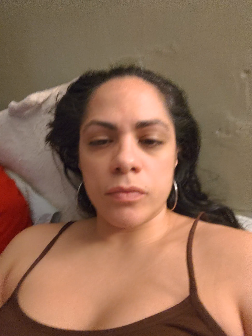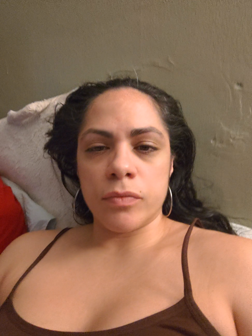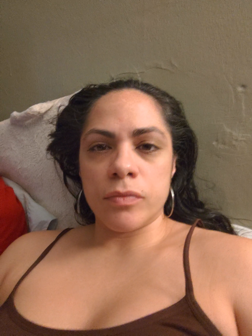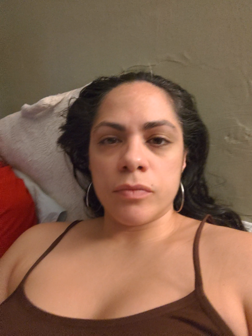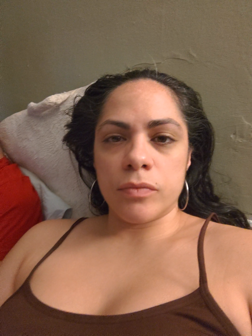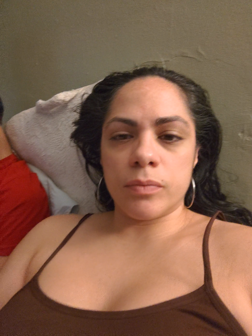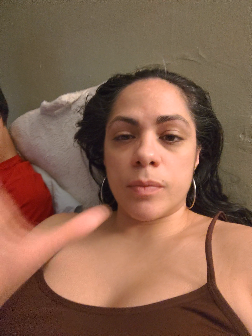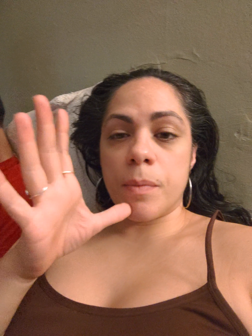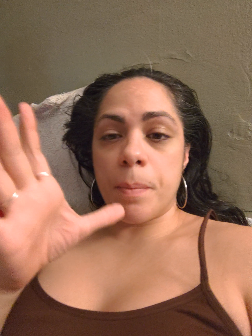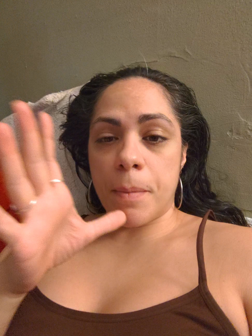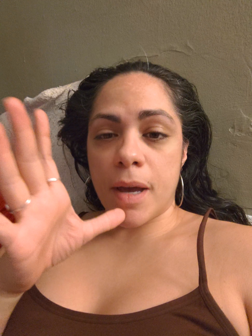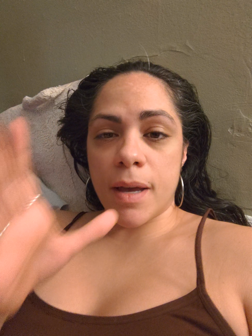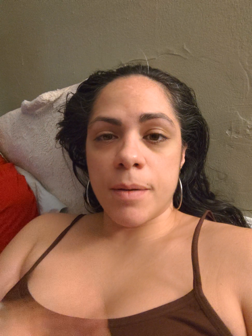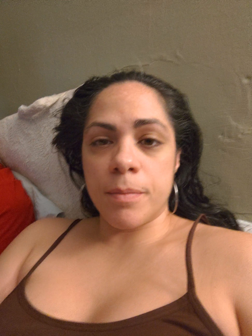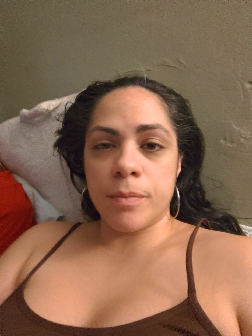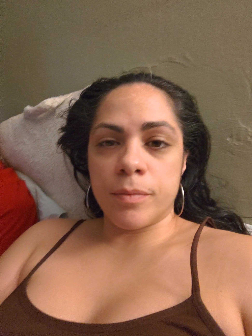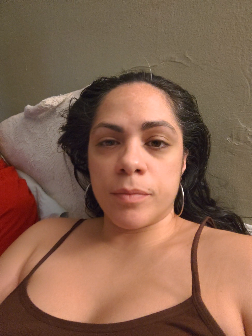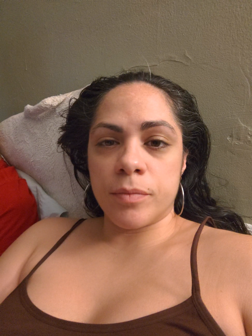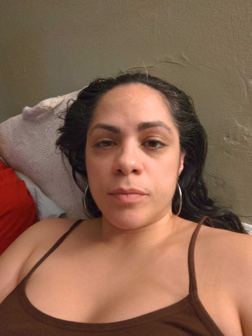mom